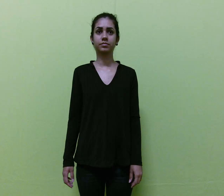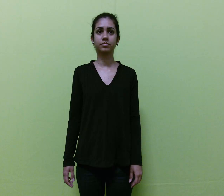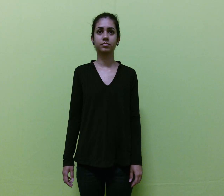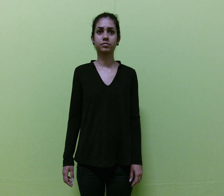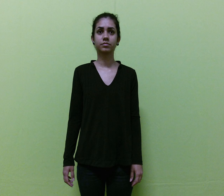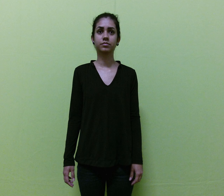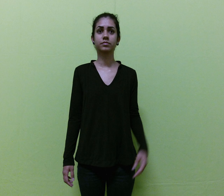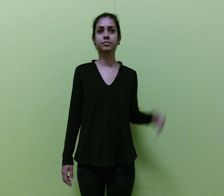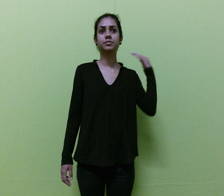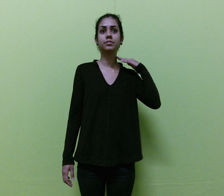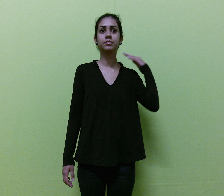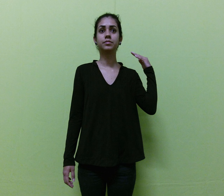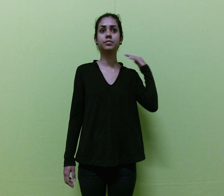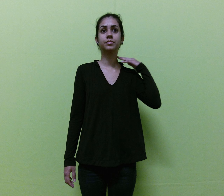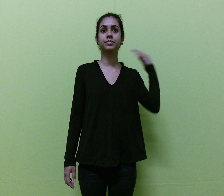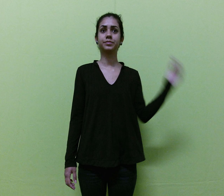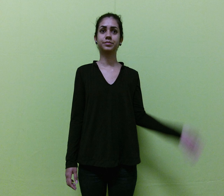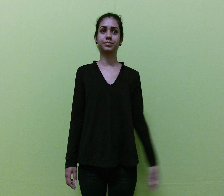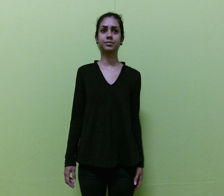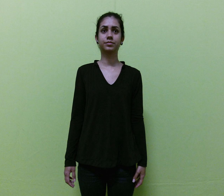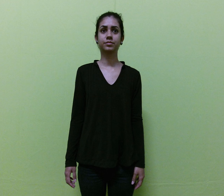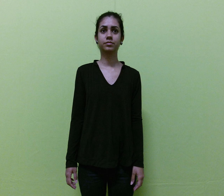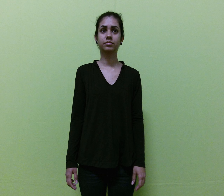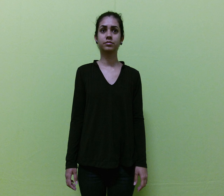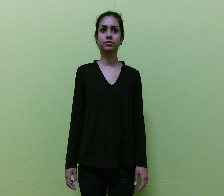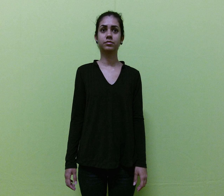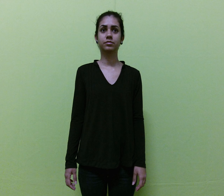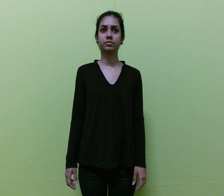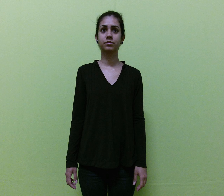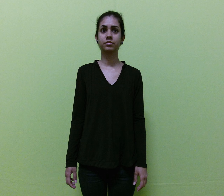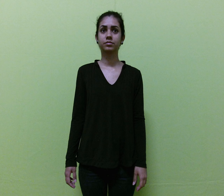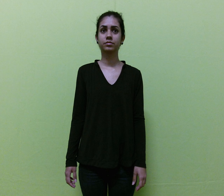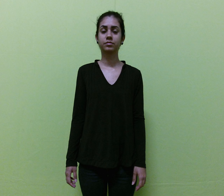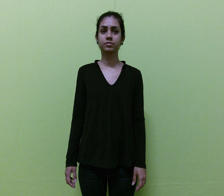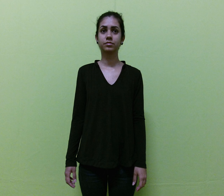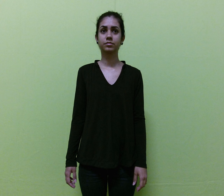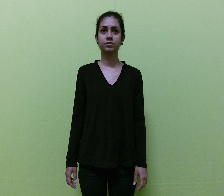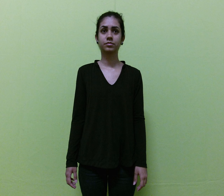banco